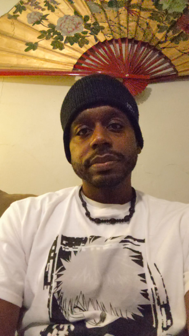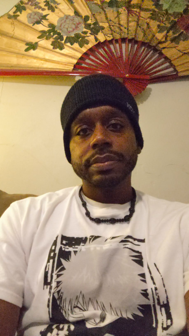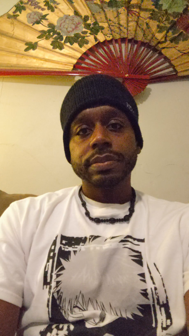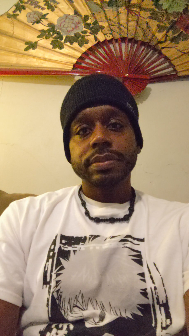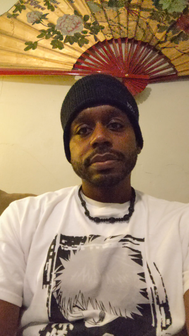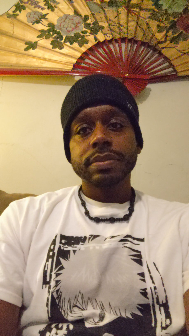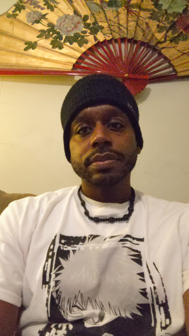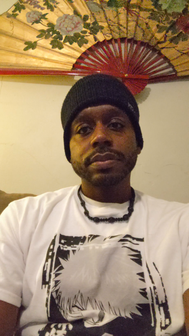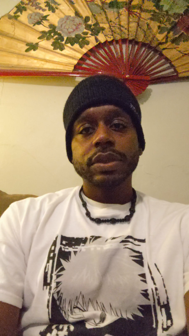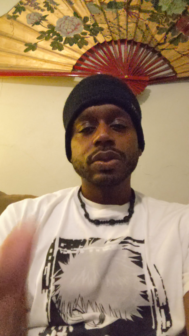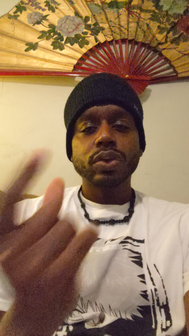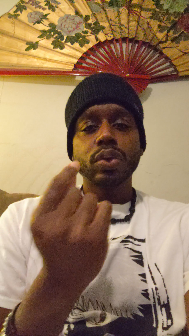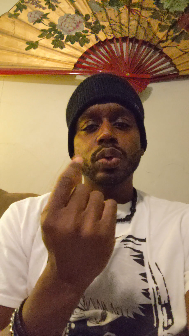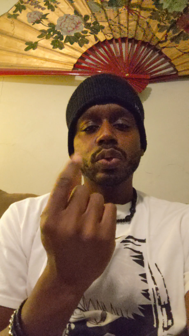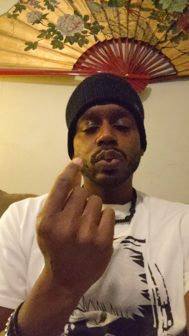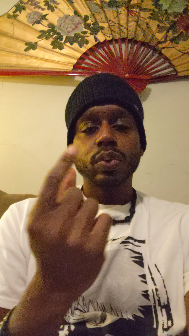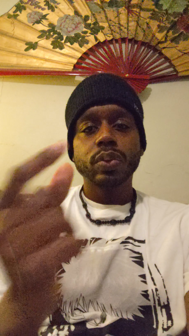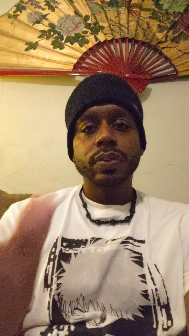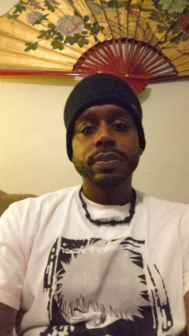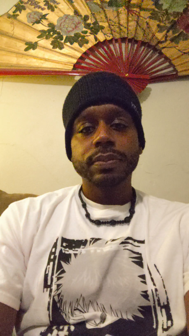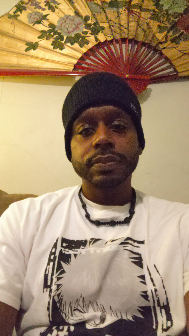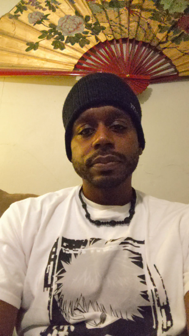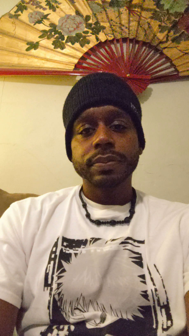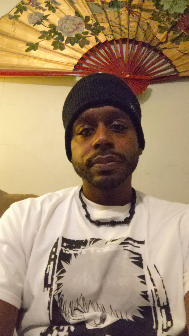do